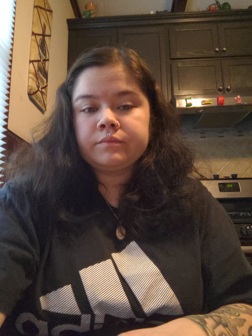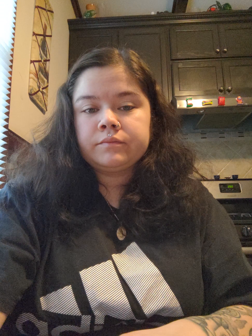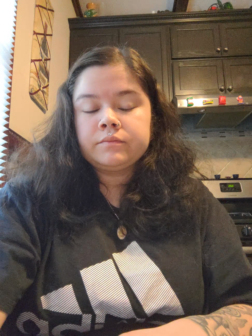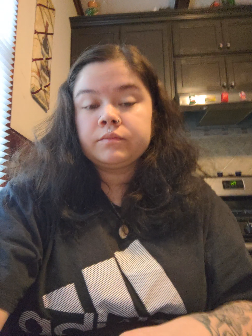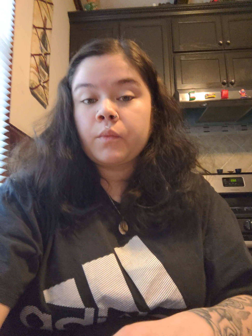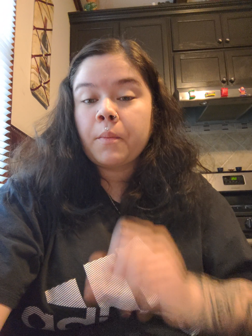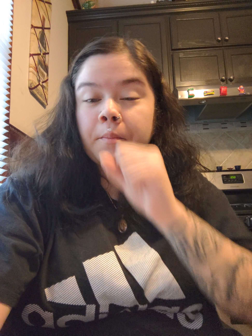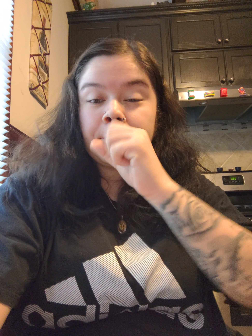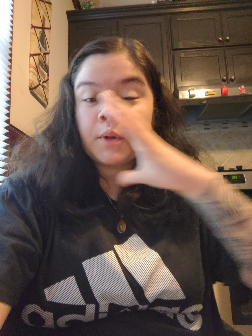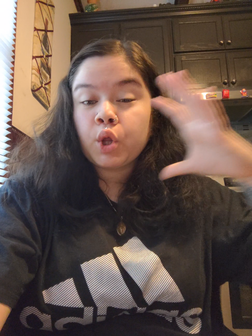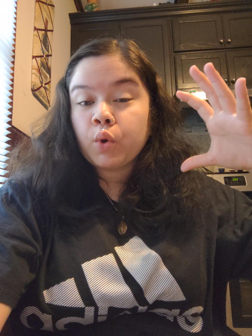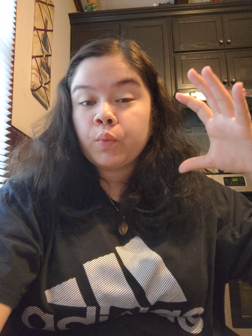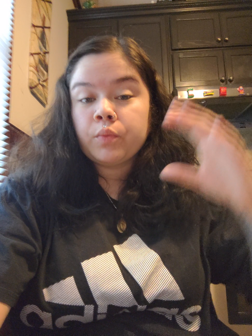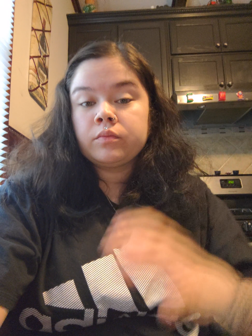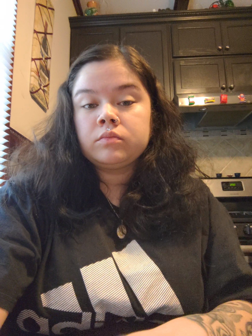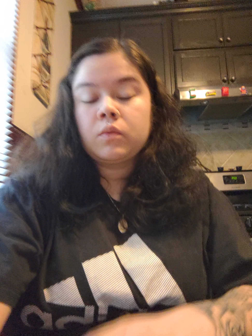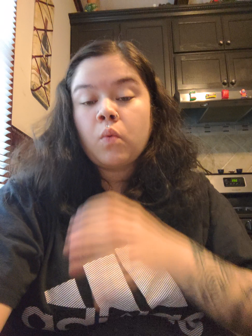balloon